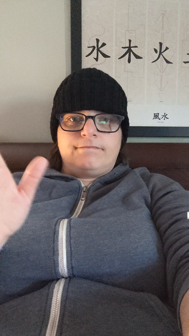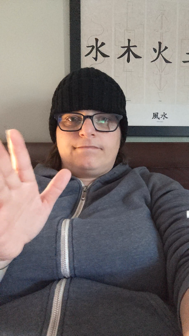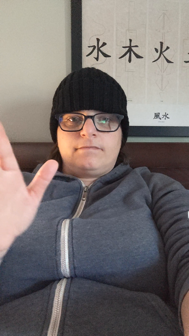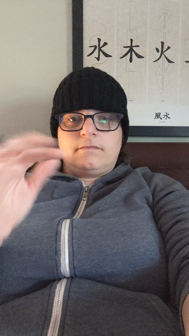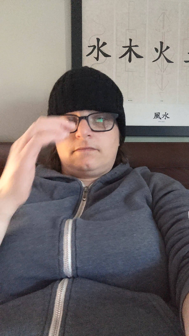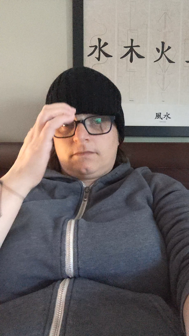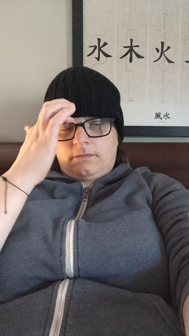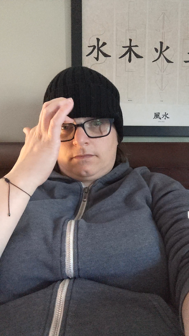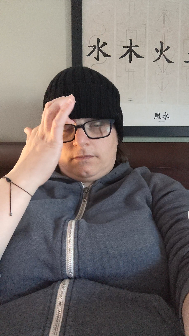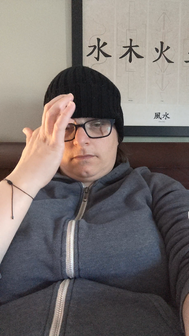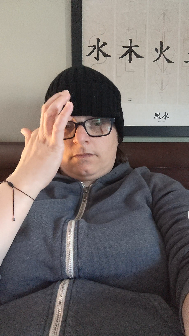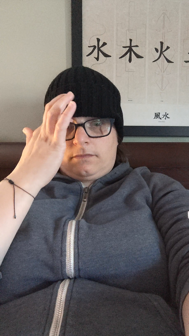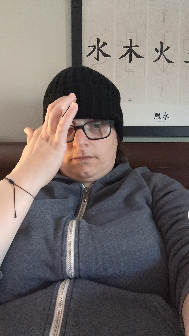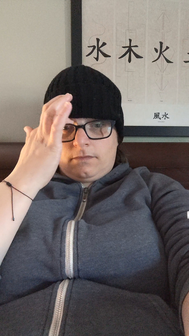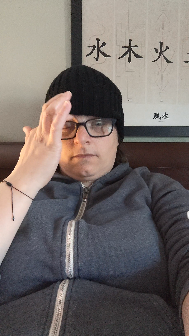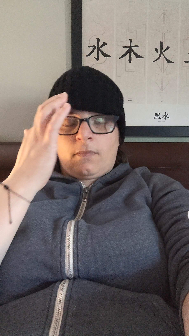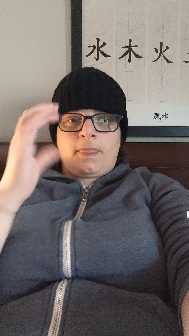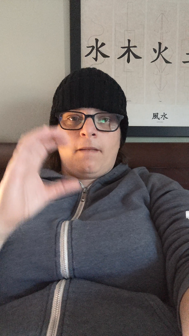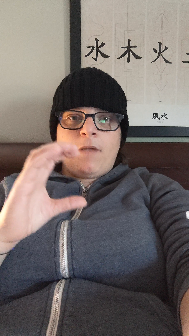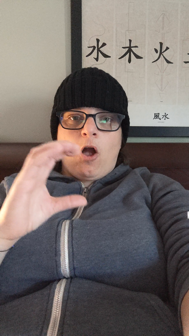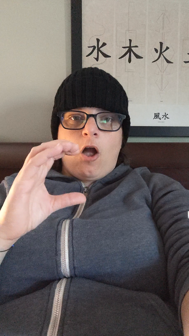ball